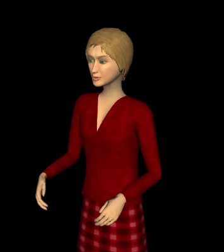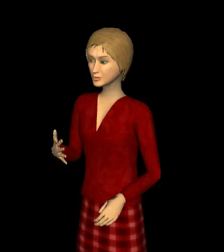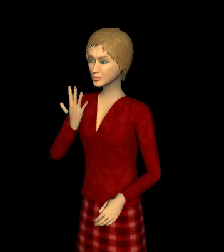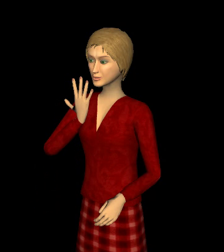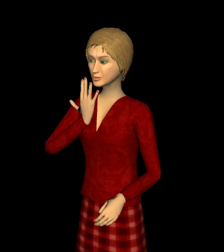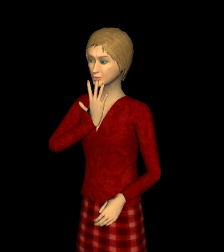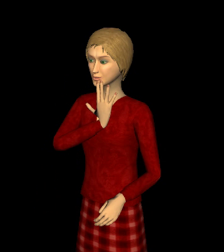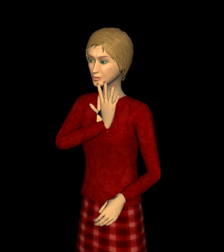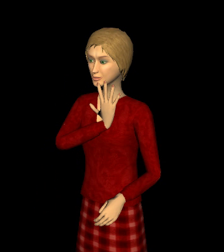لطيف